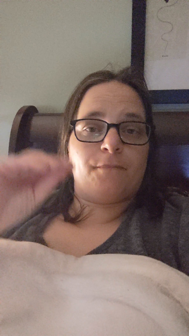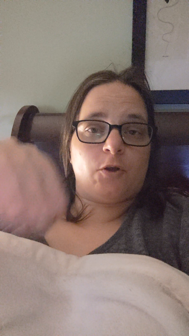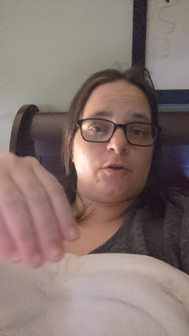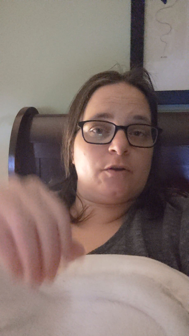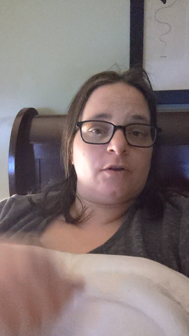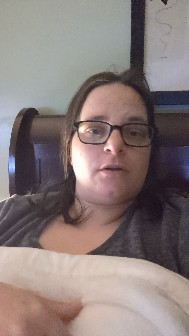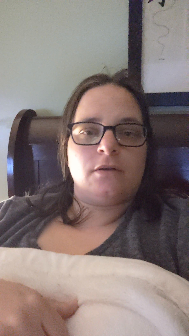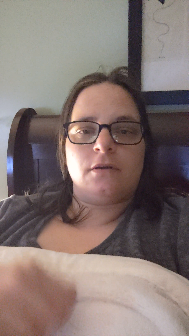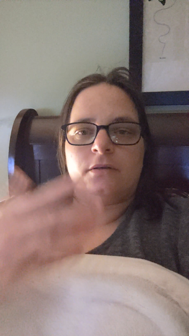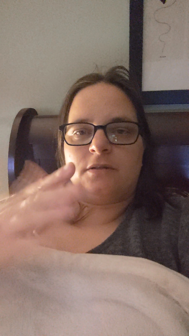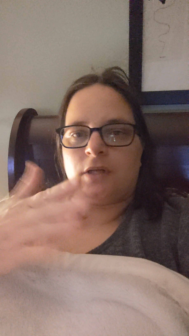share